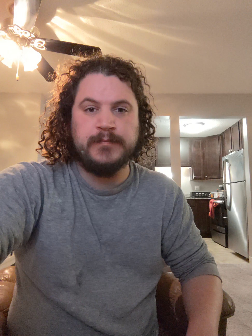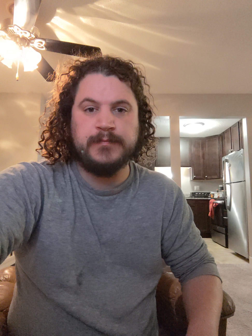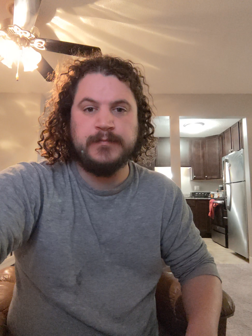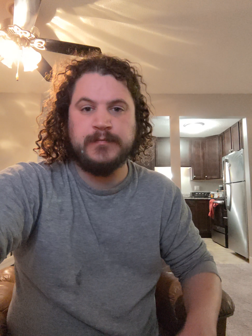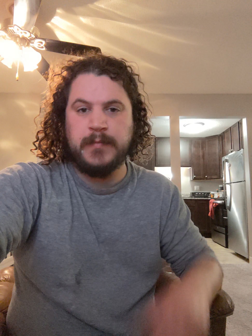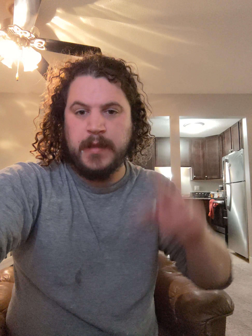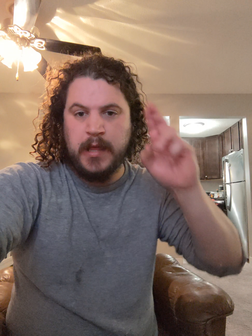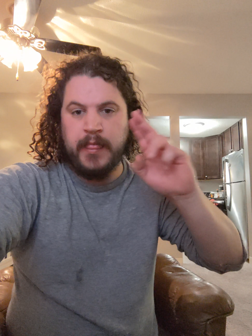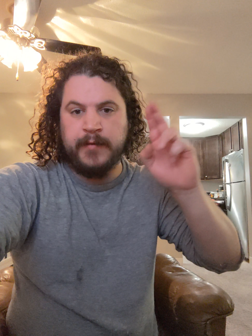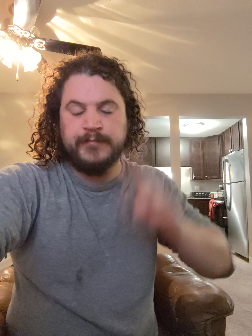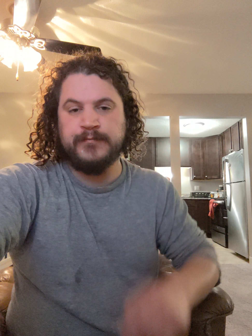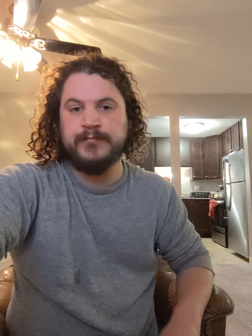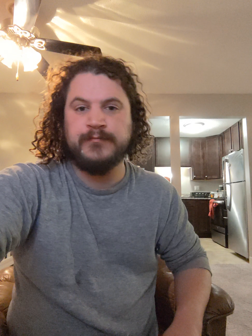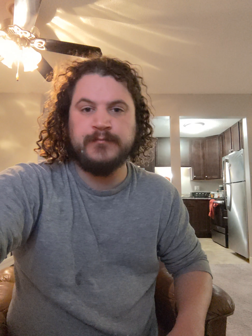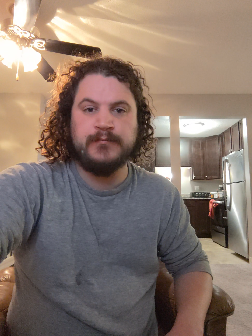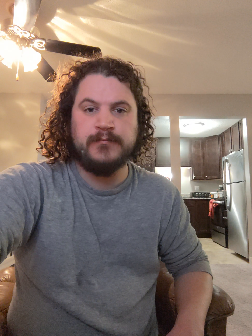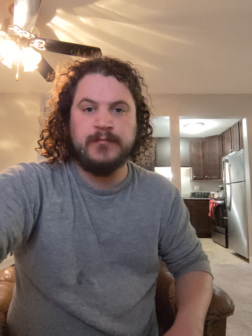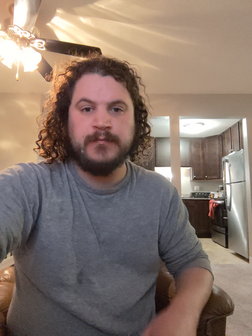uncle